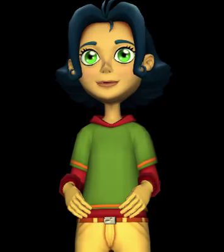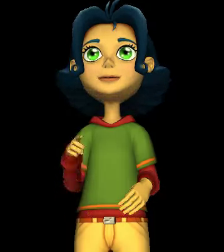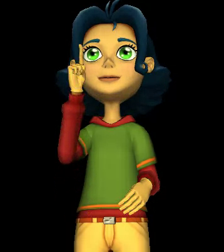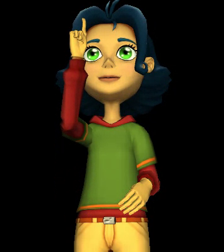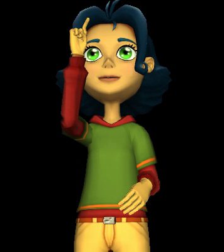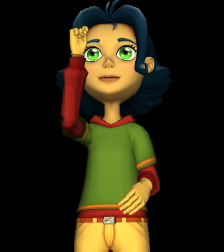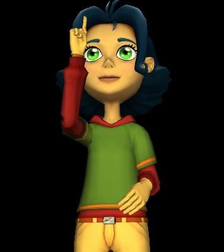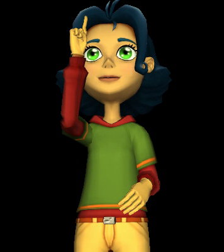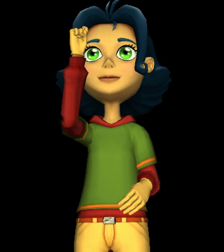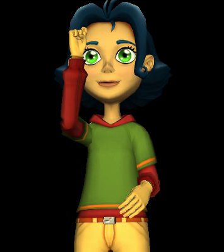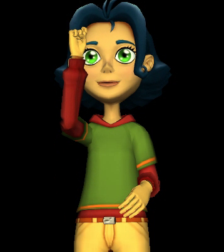ماء